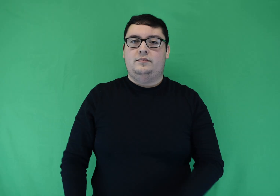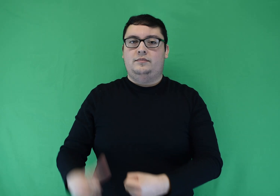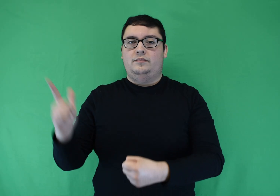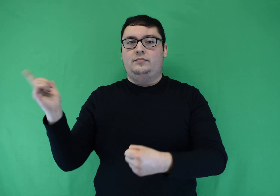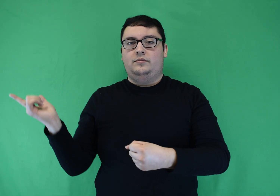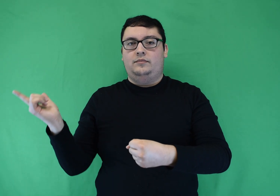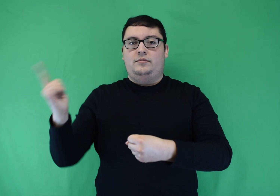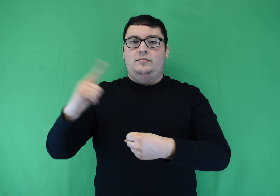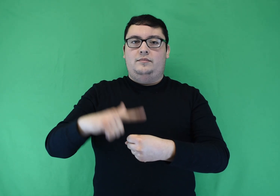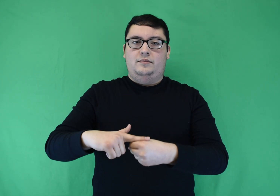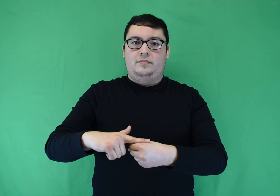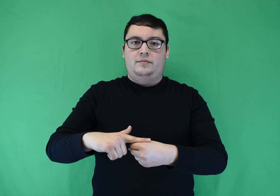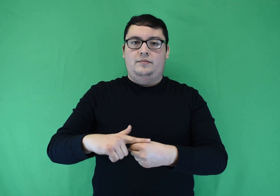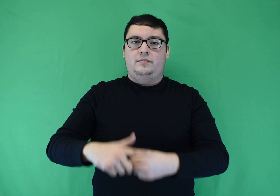hospital